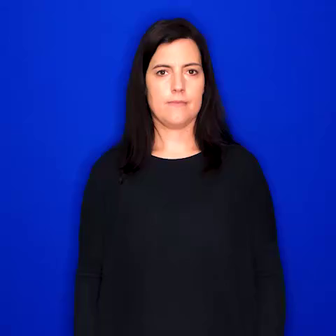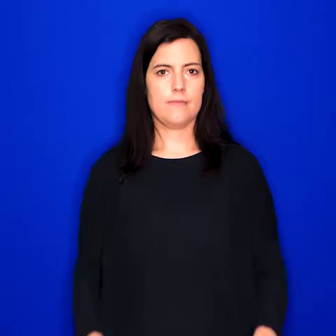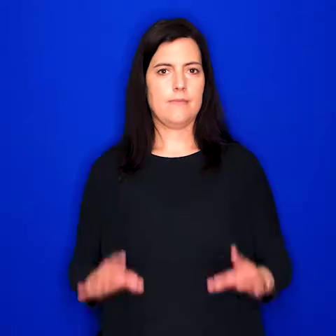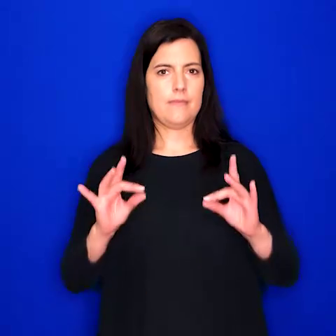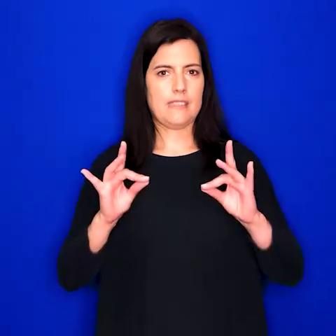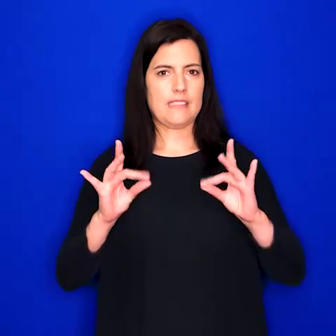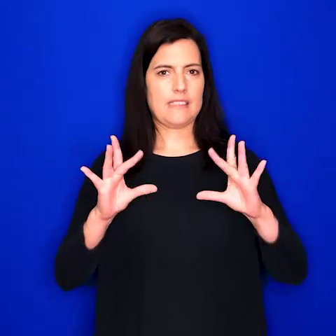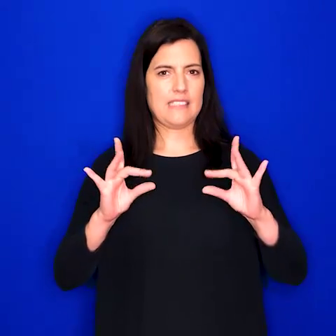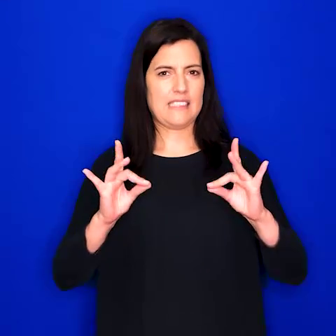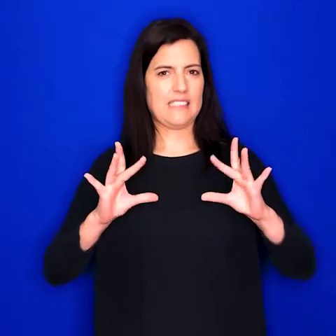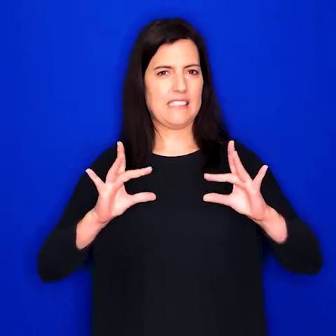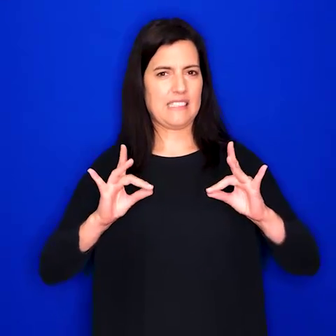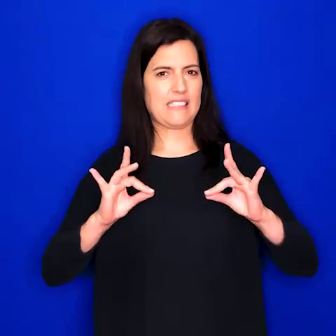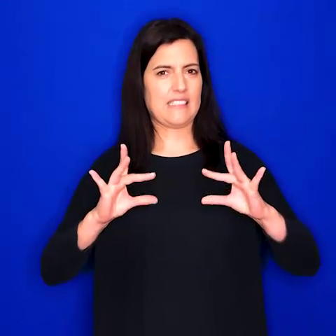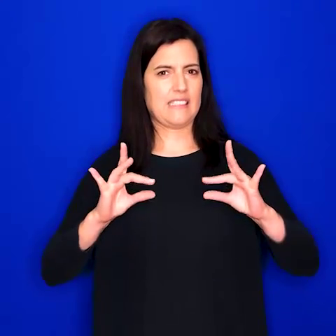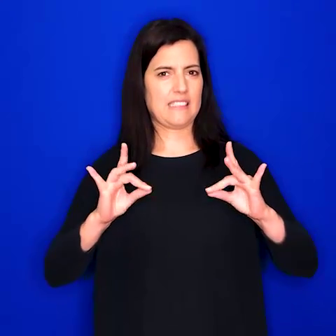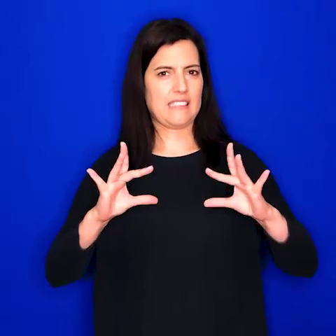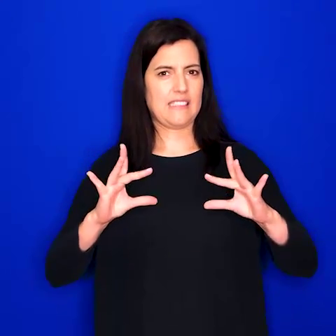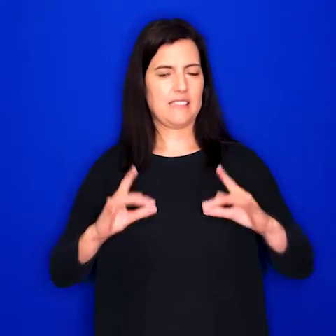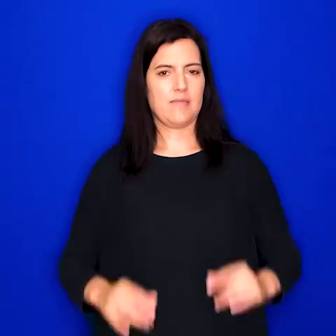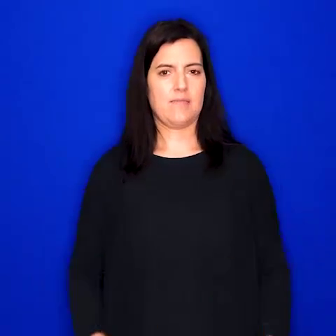moco